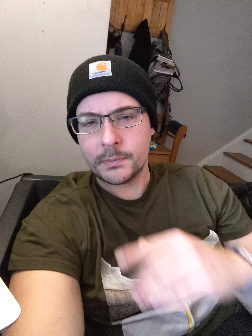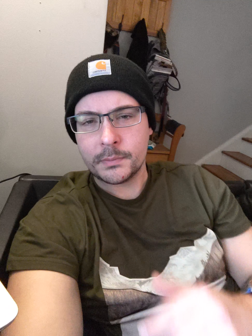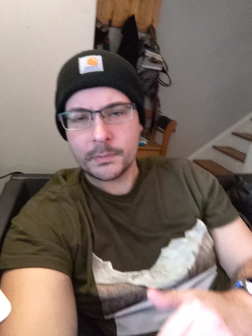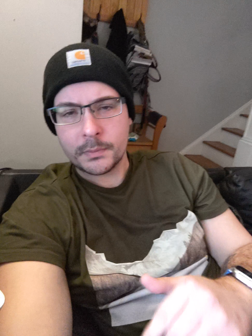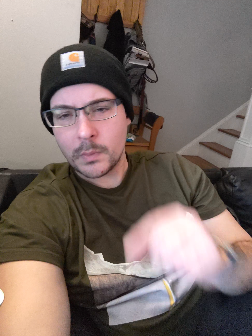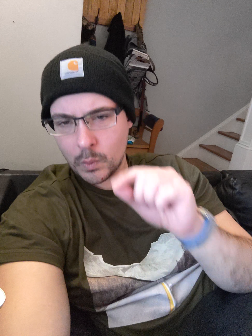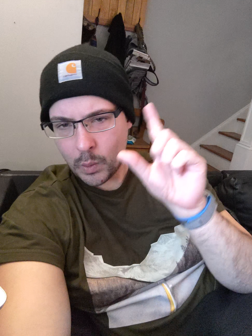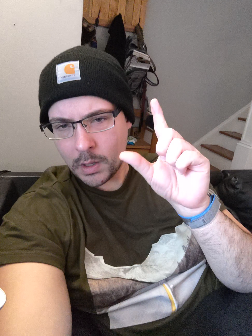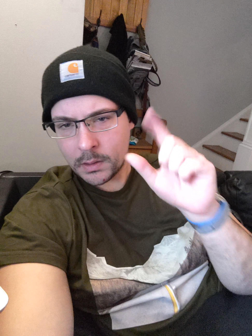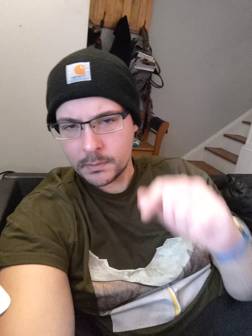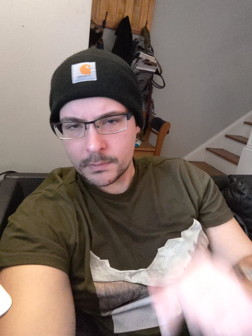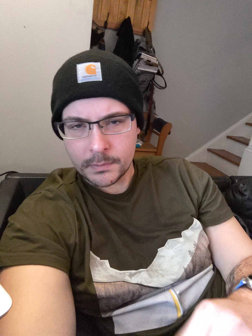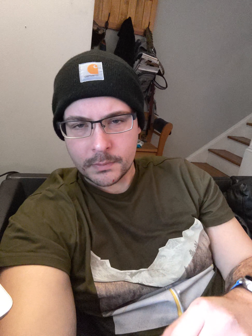awake